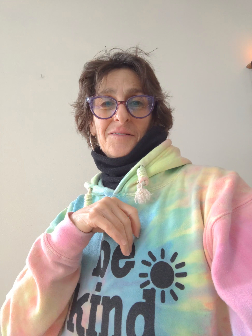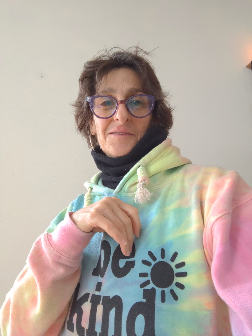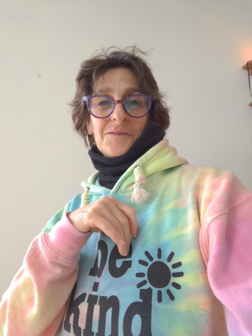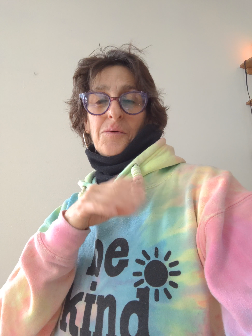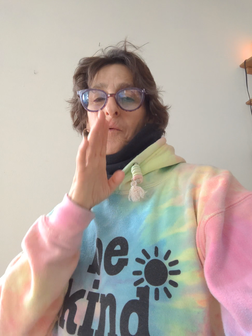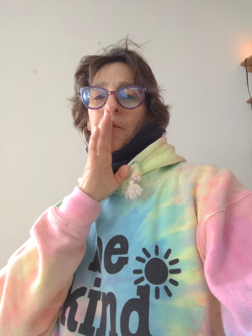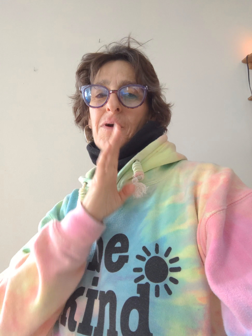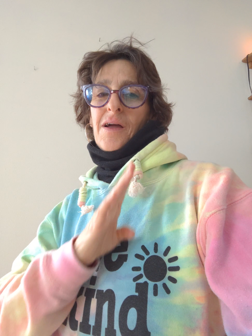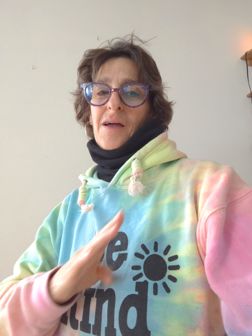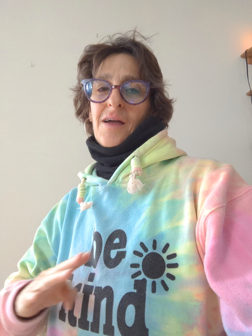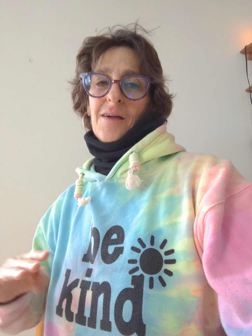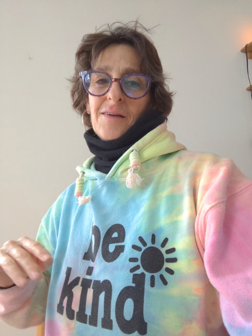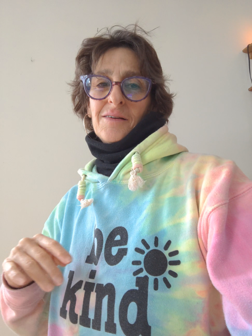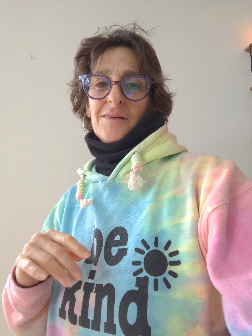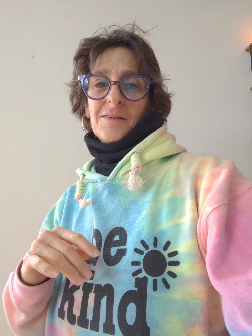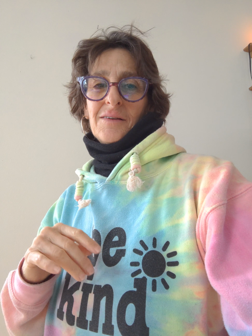quiet